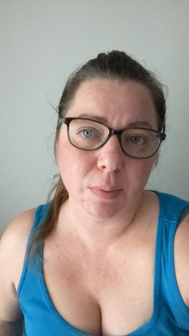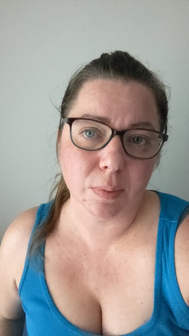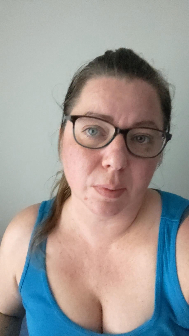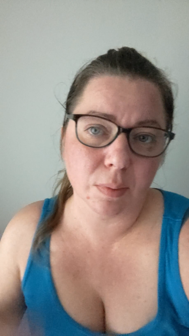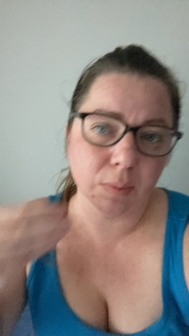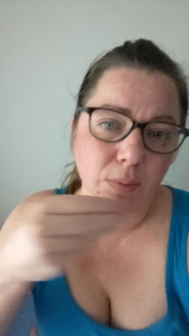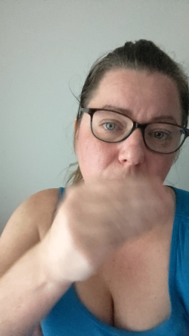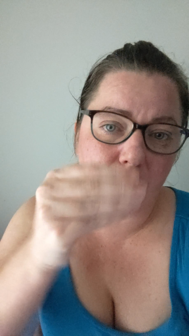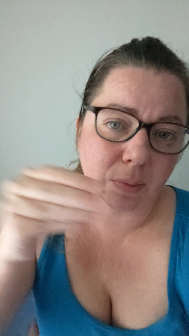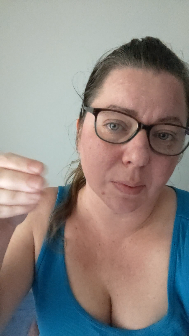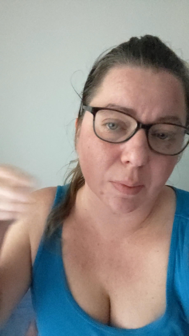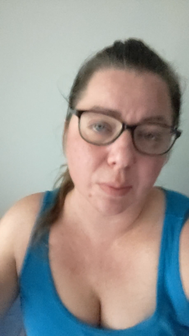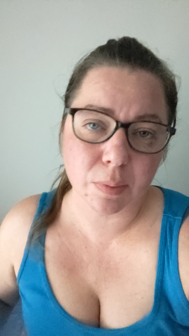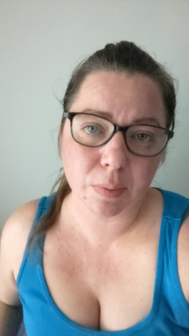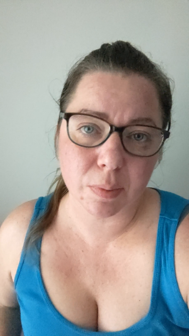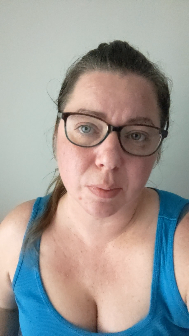shopping